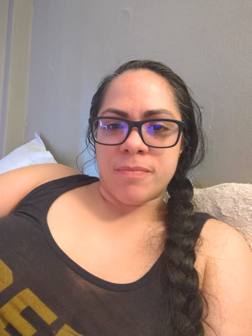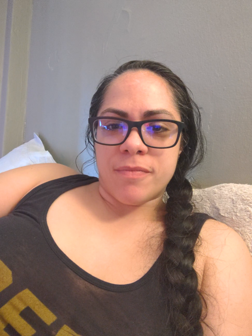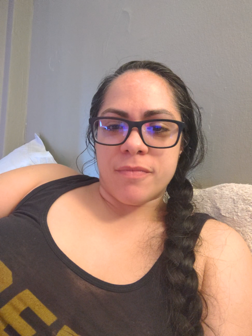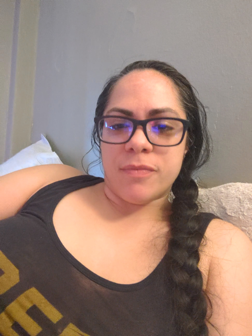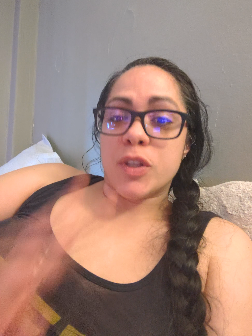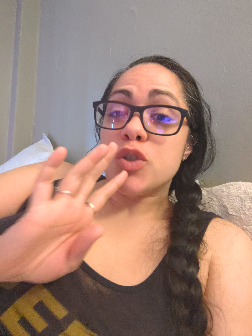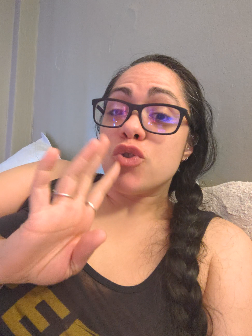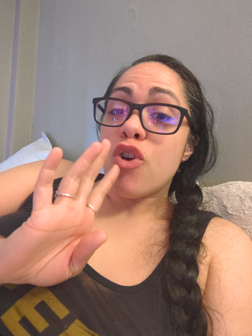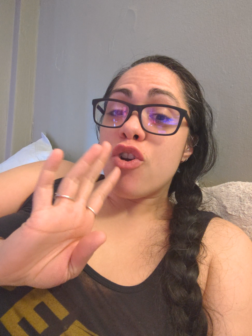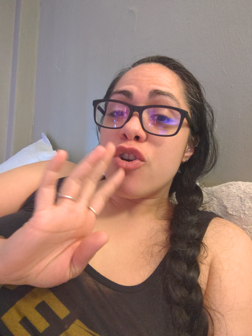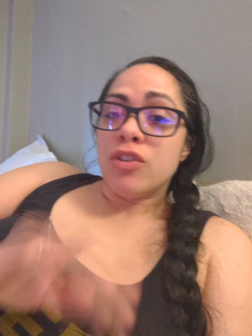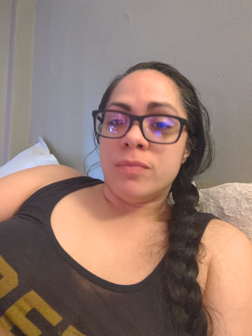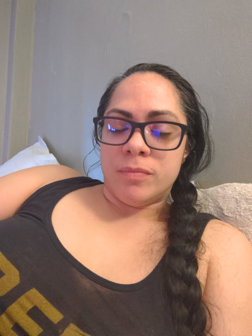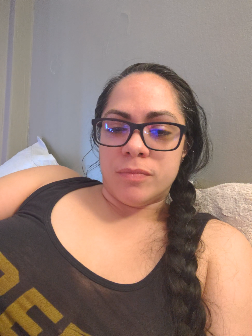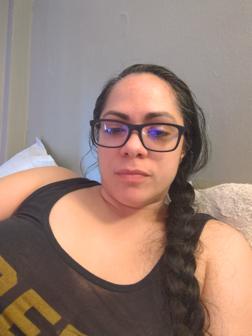talk